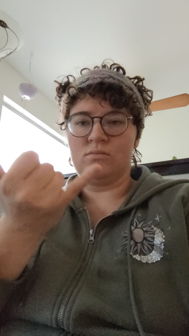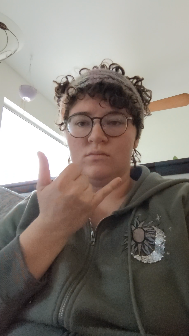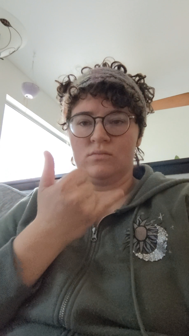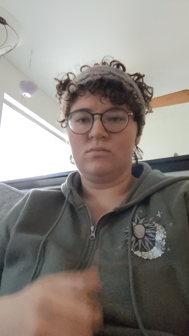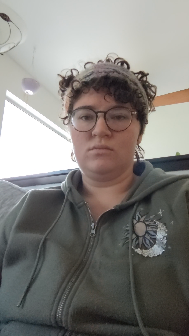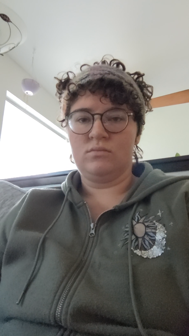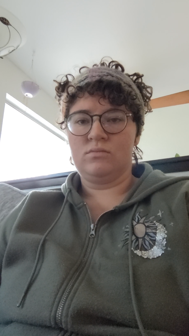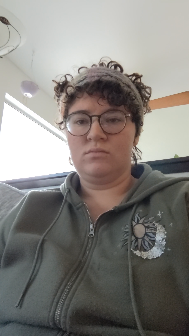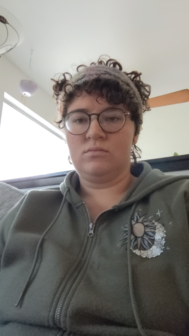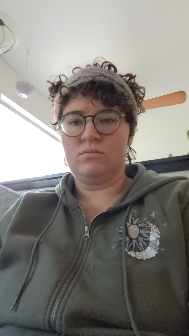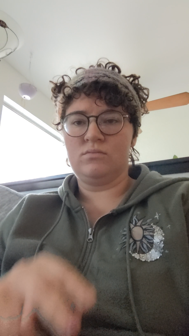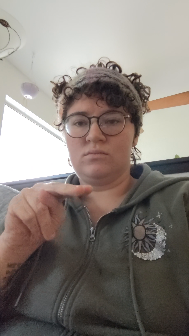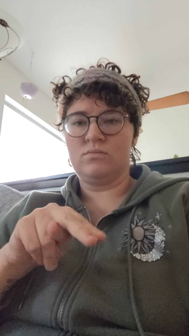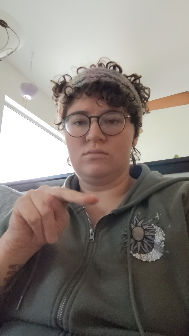nurse